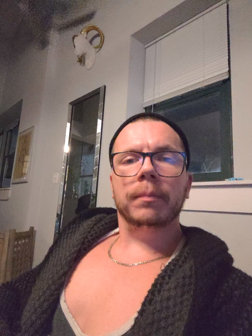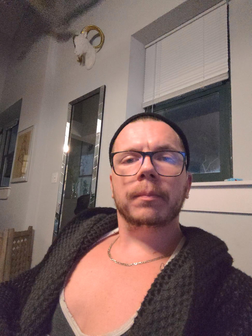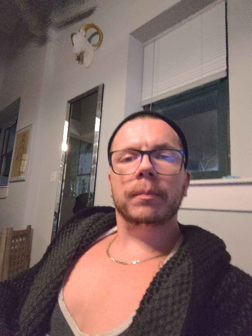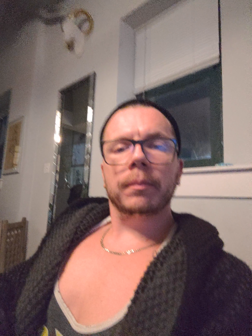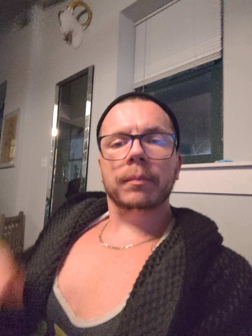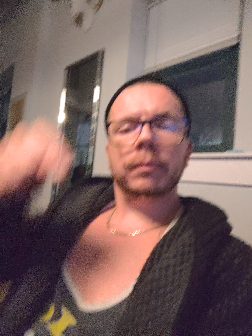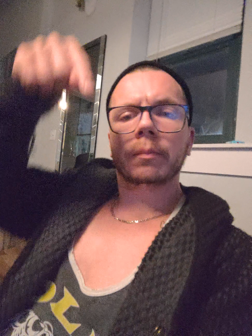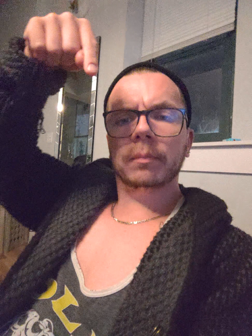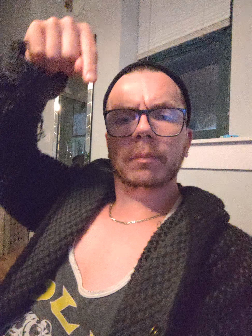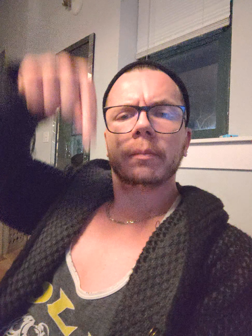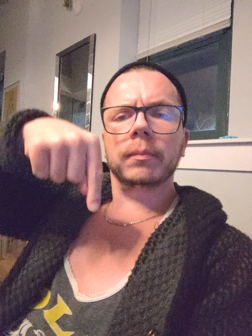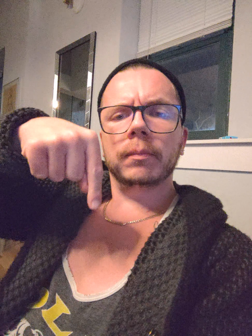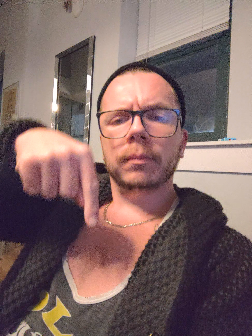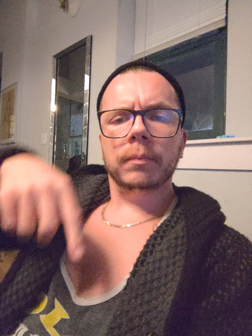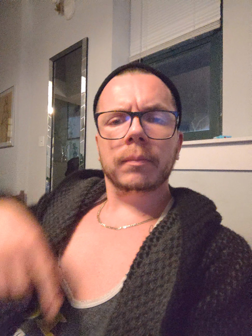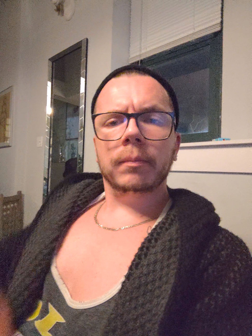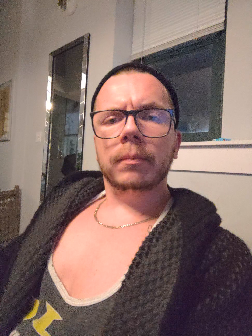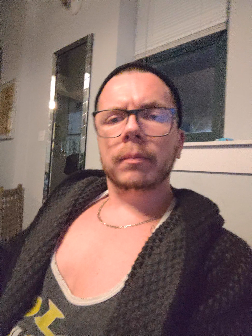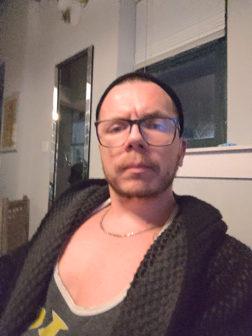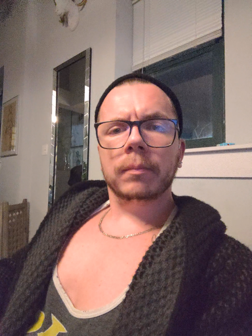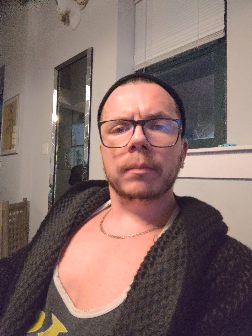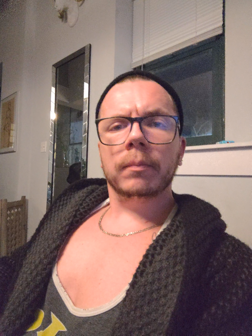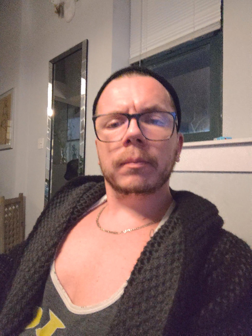down